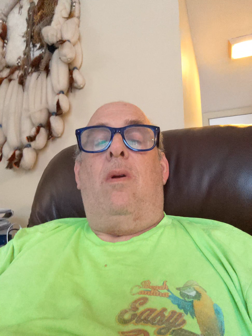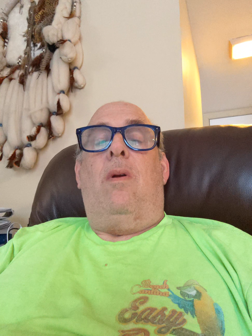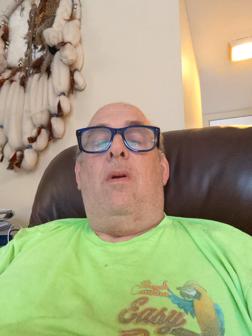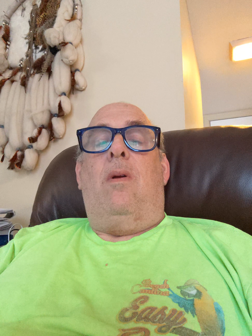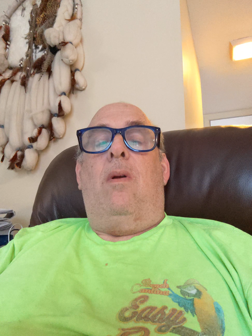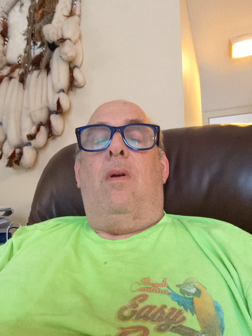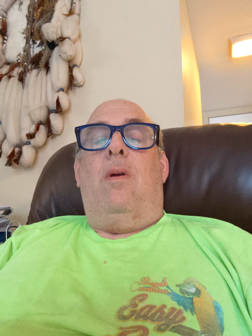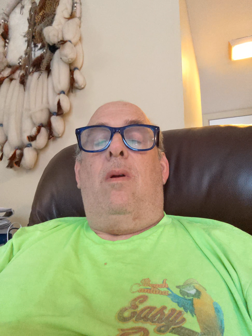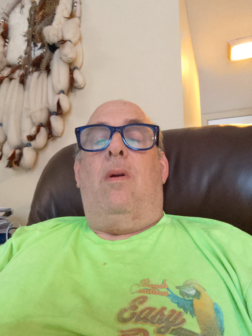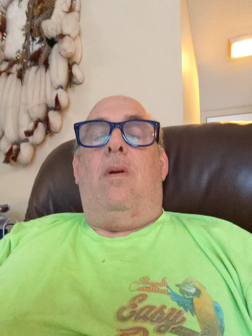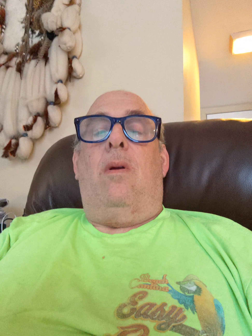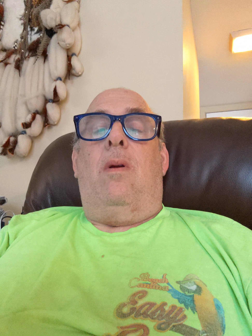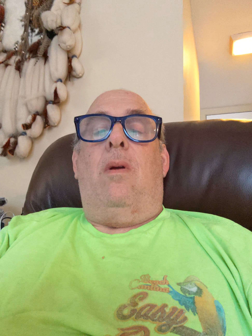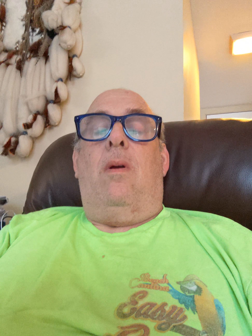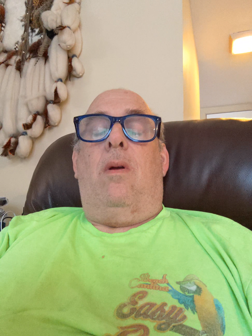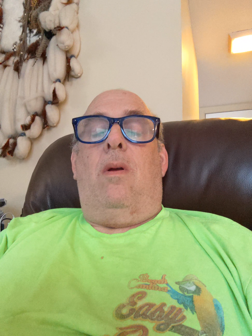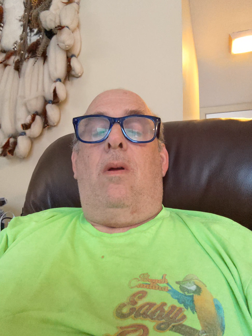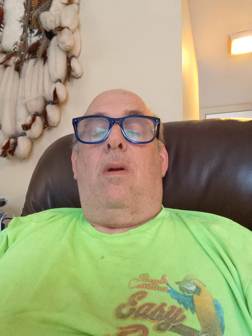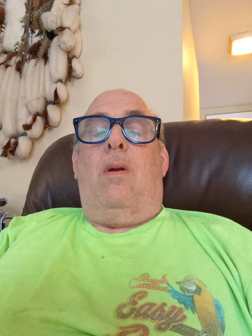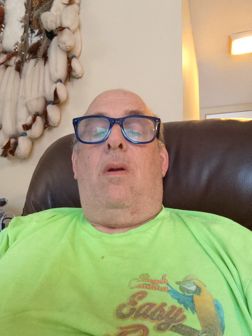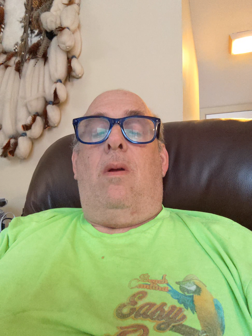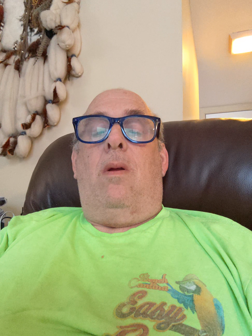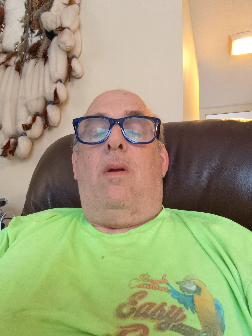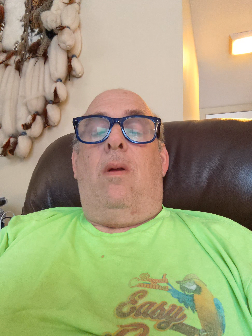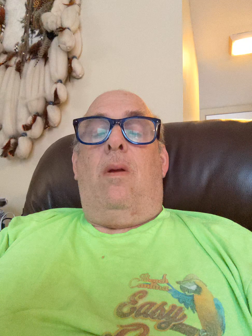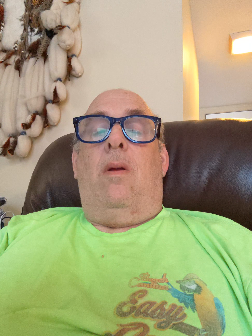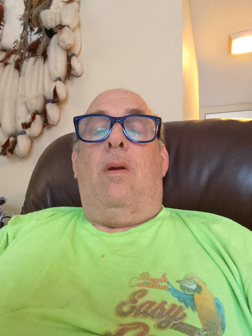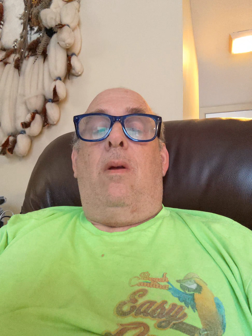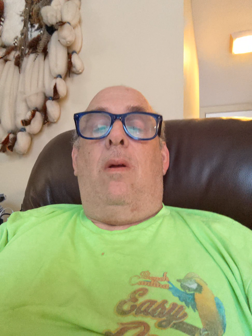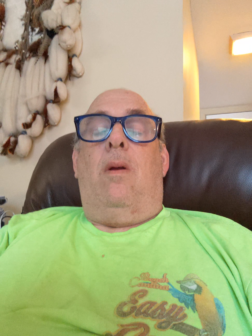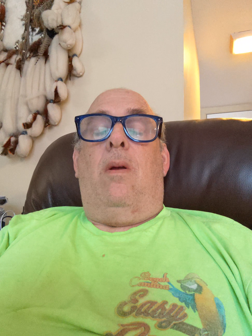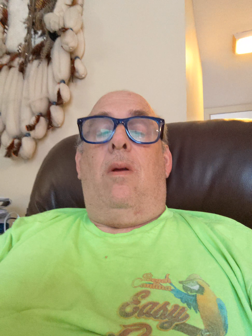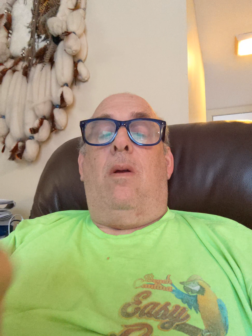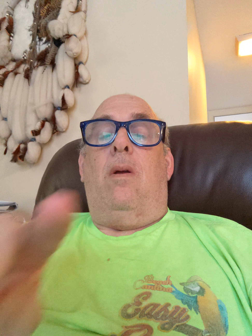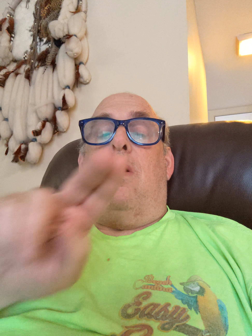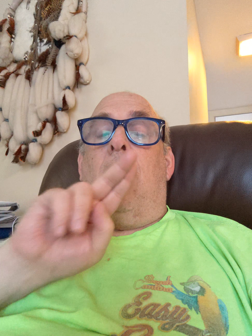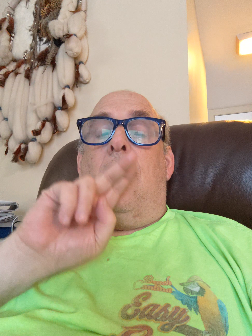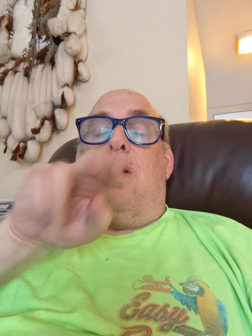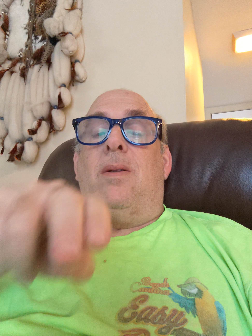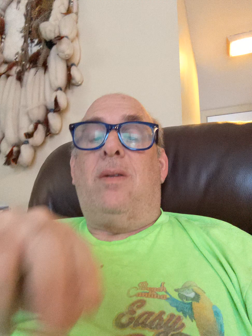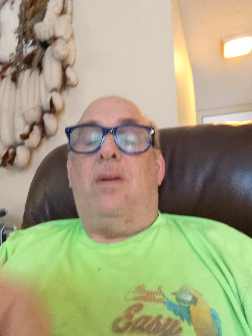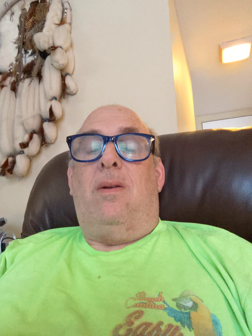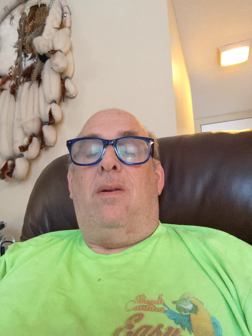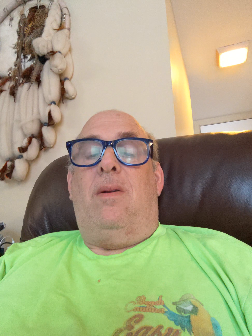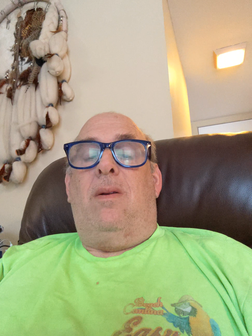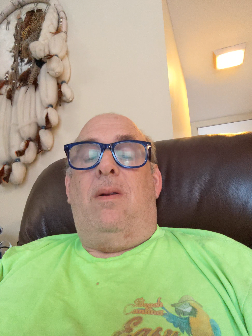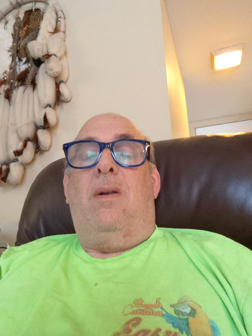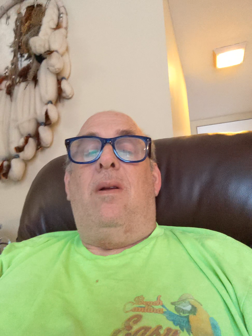tongue